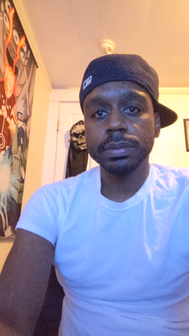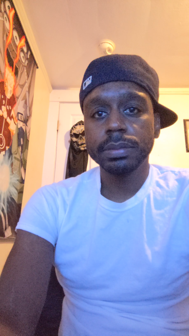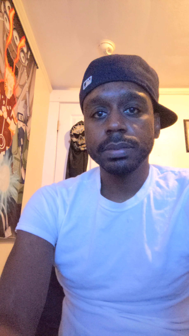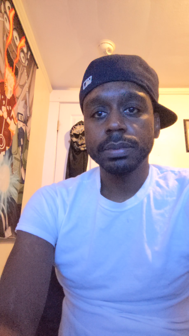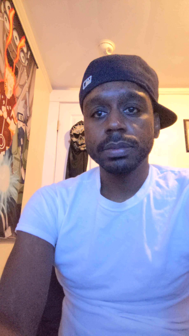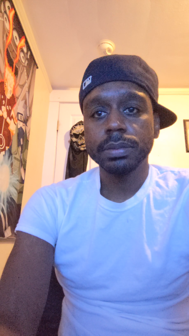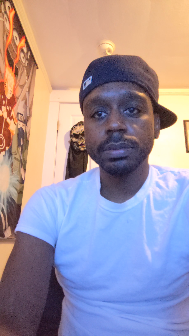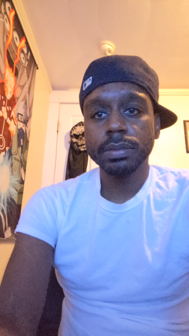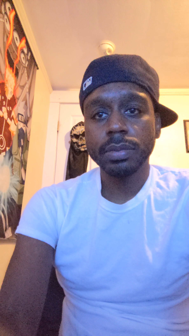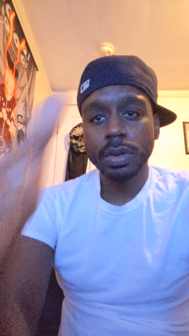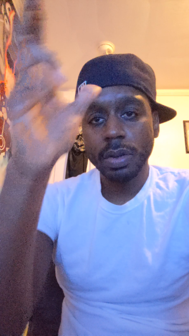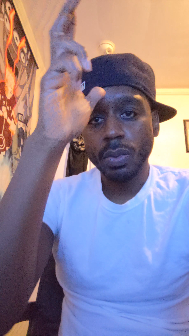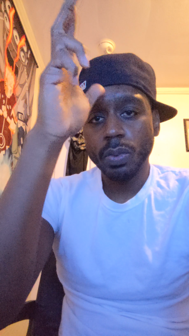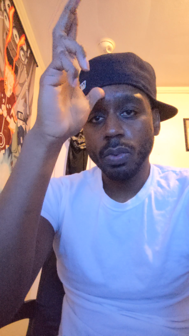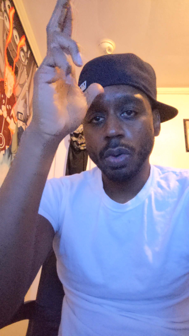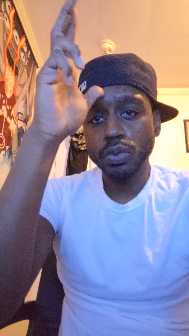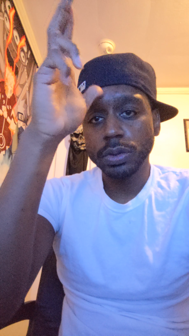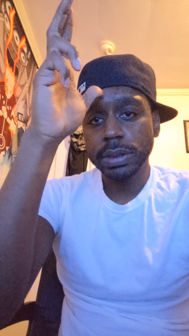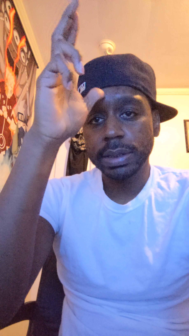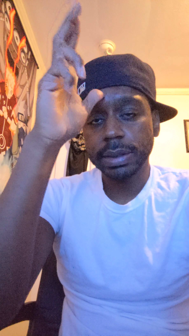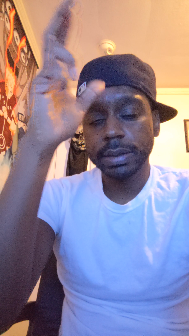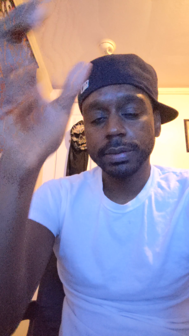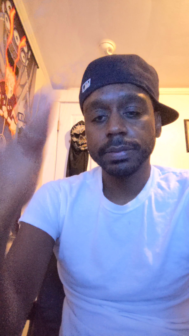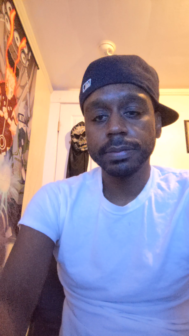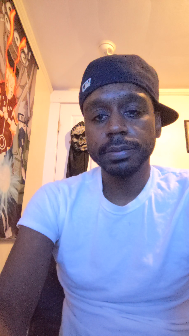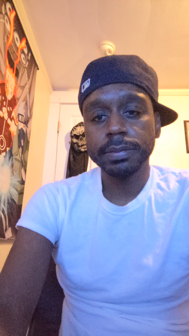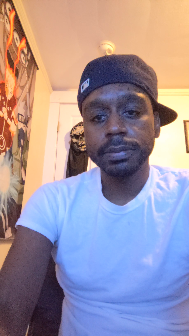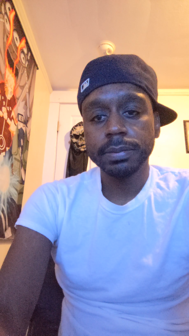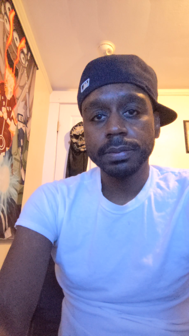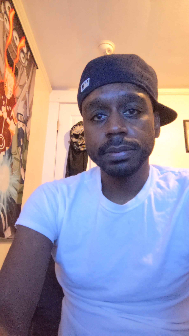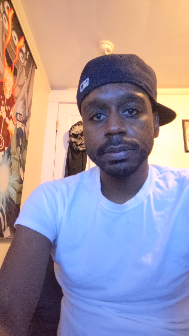rooster